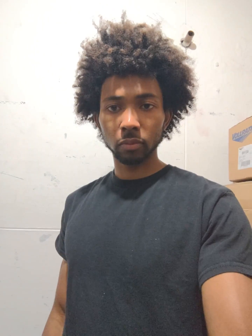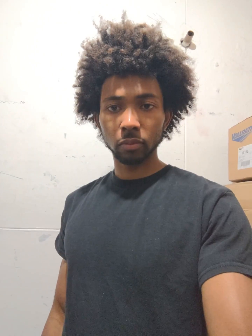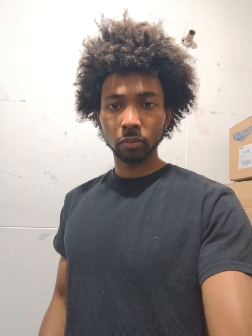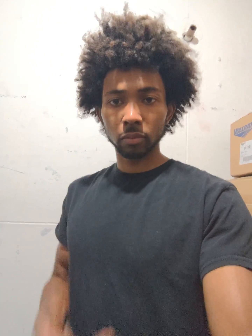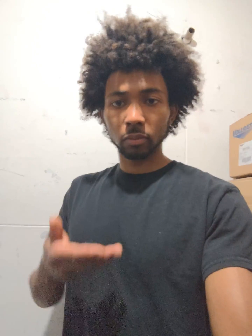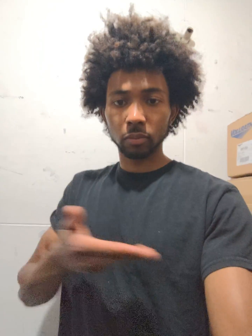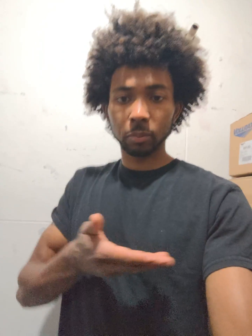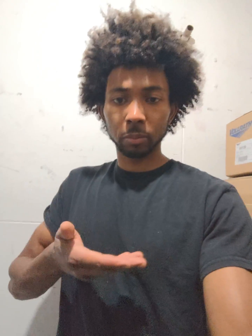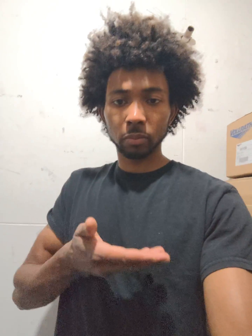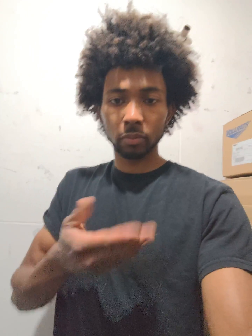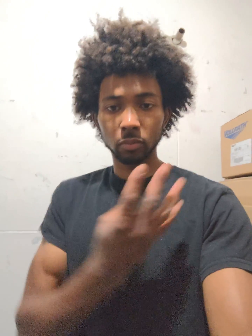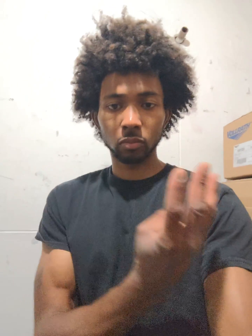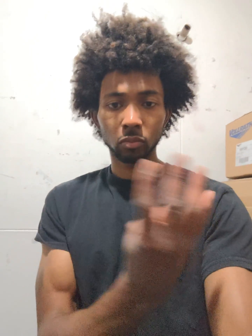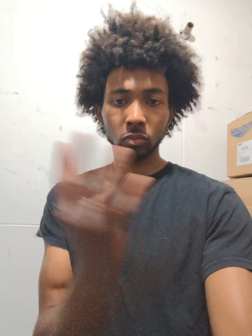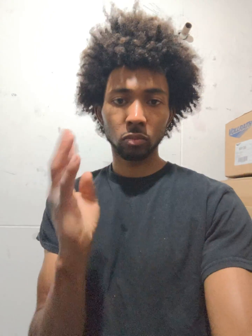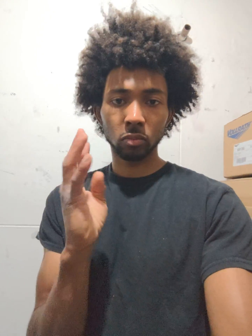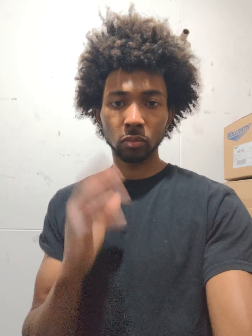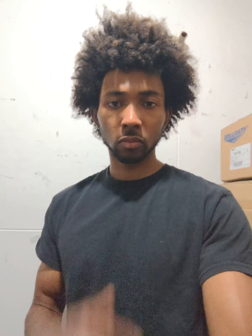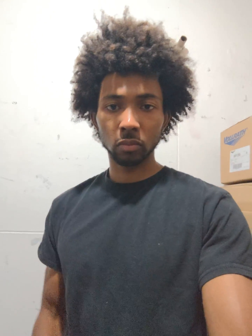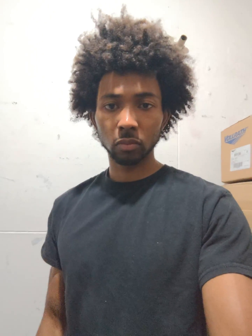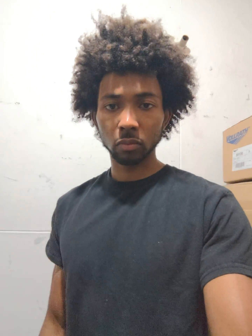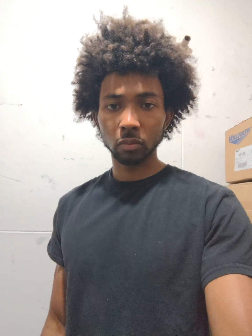crib